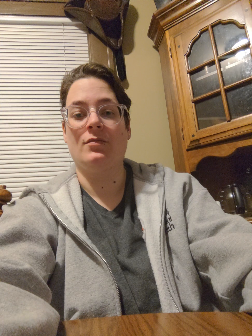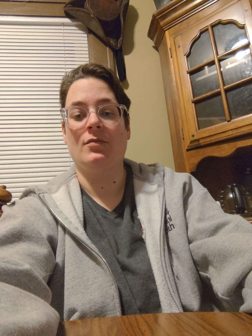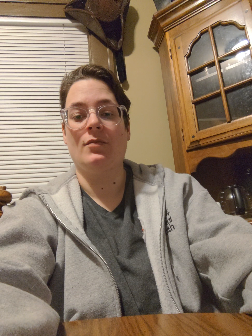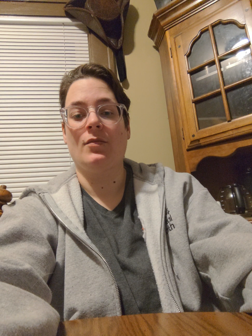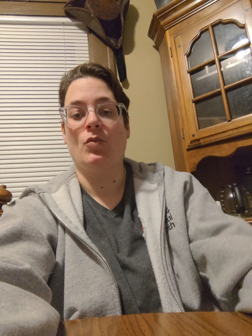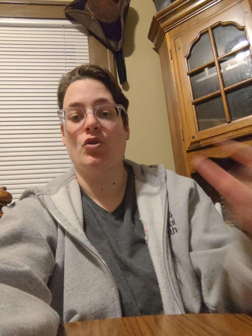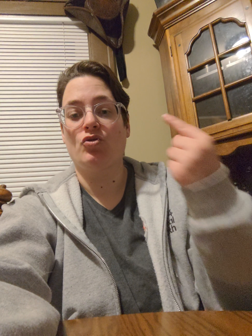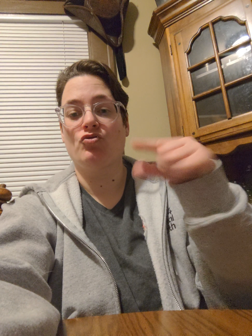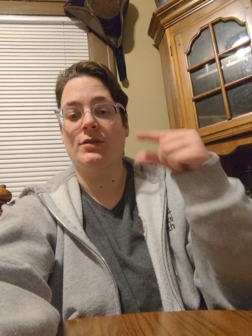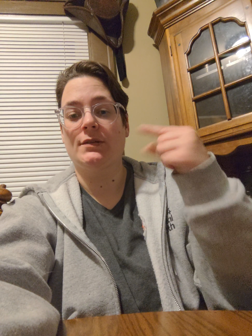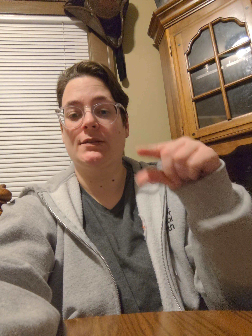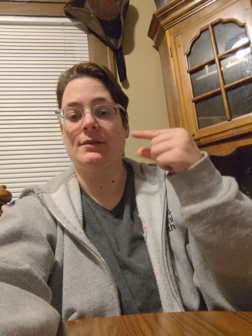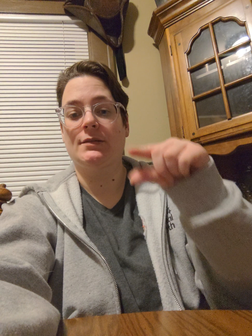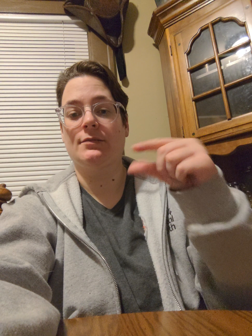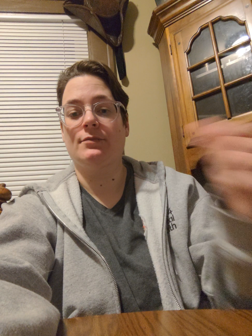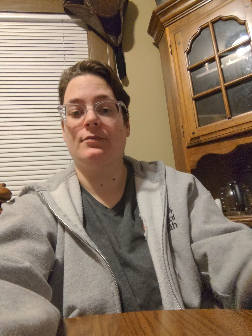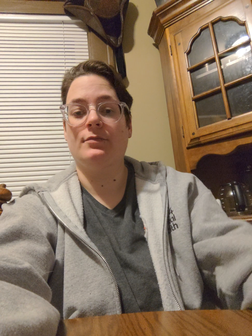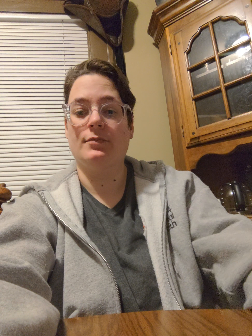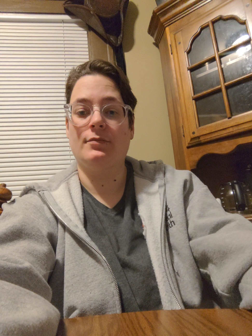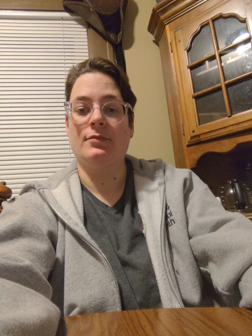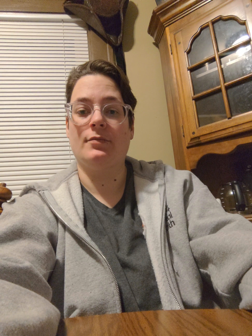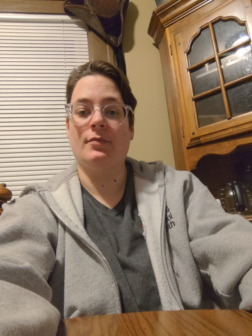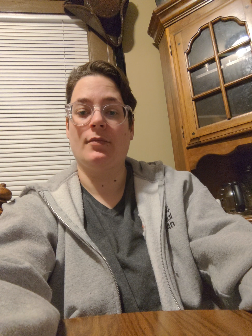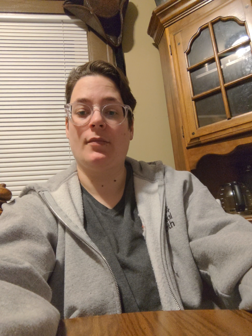green